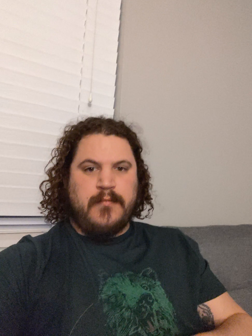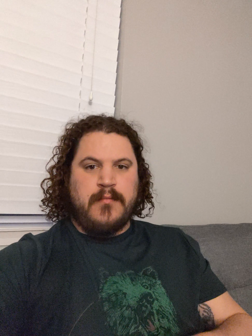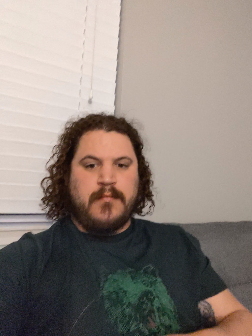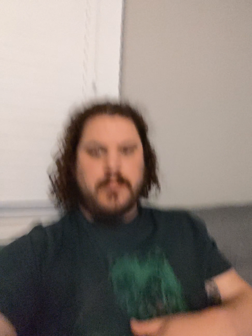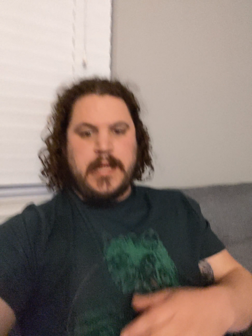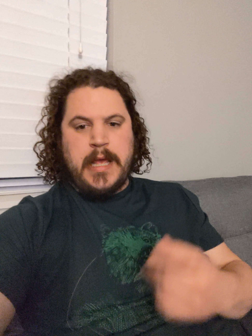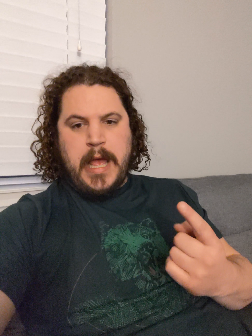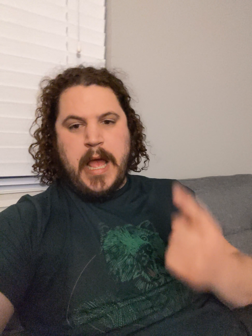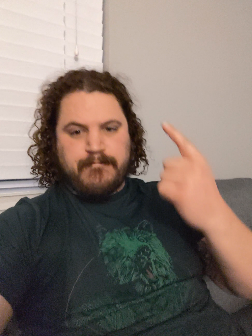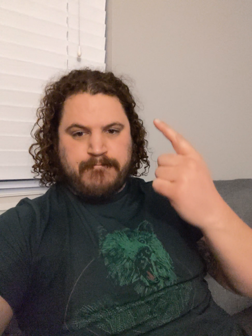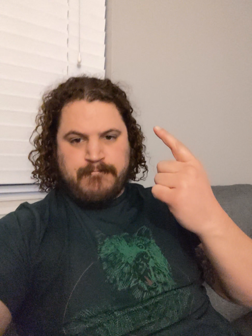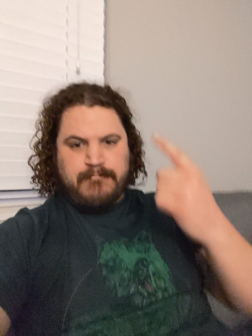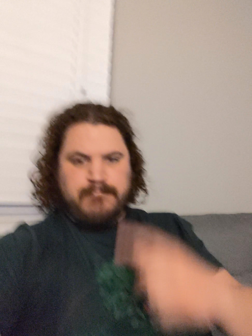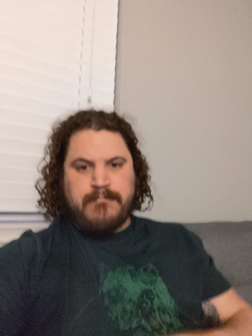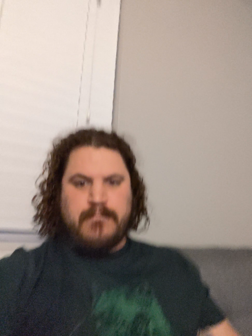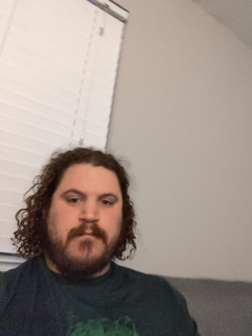up